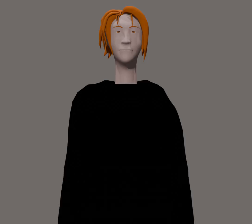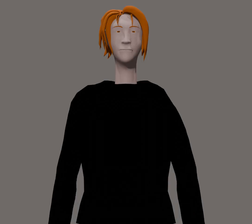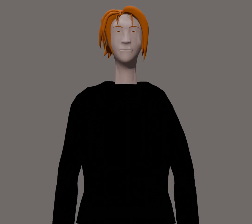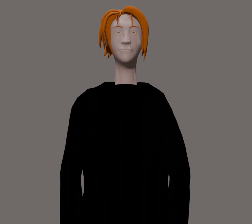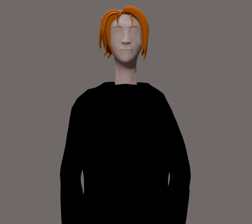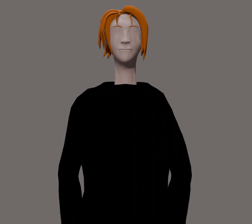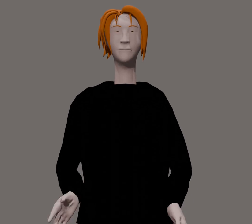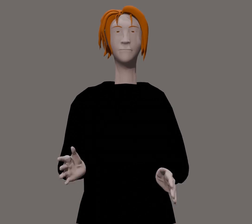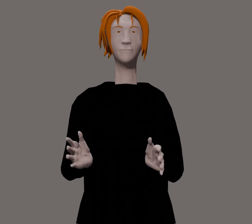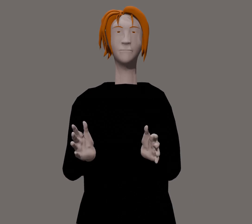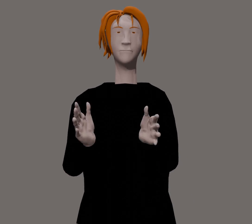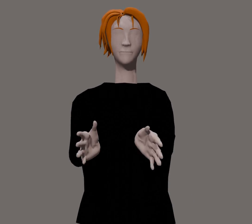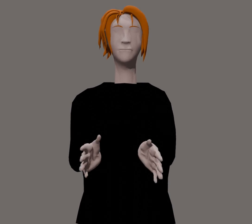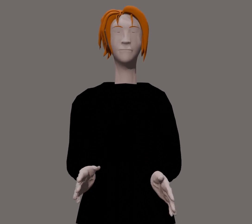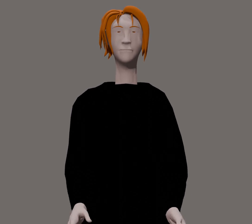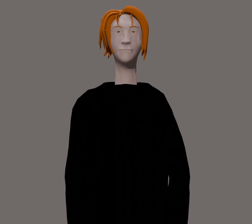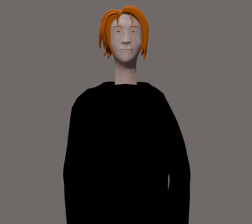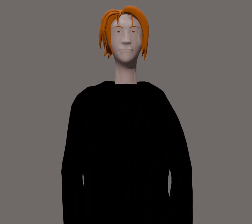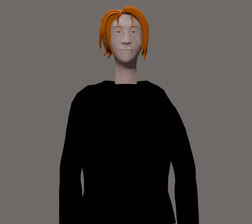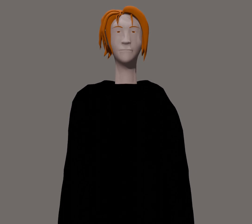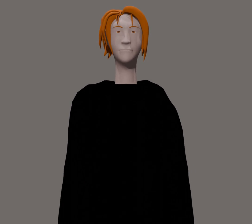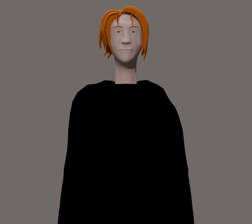Castoff